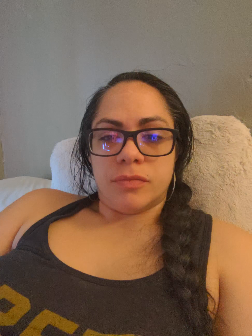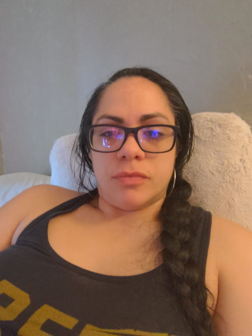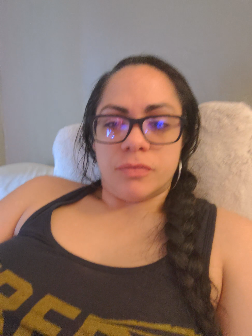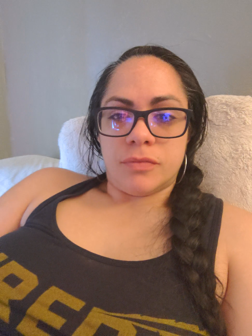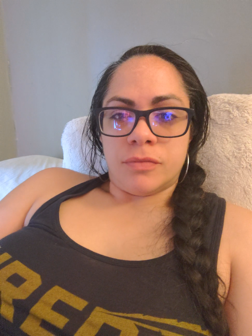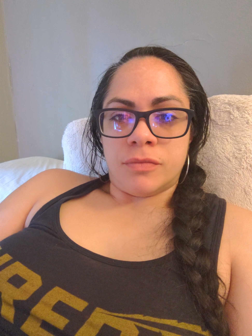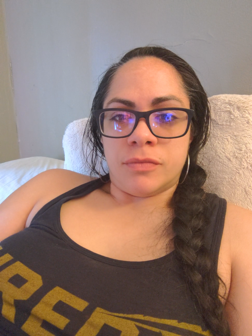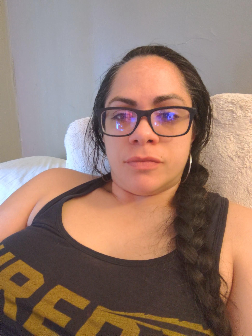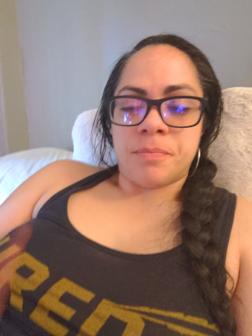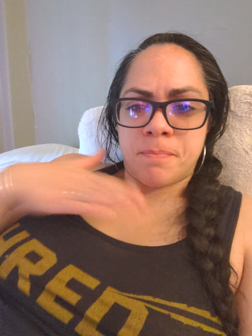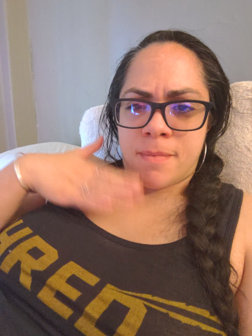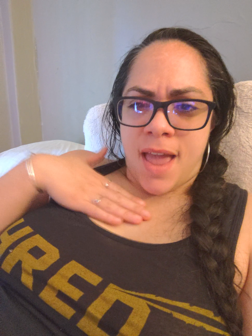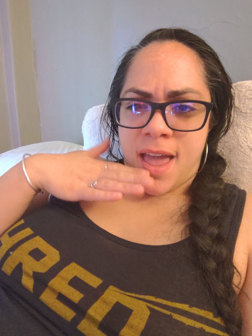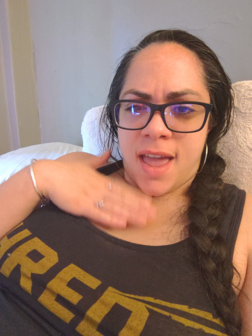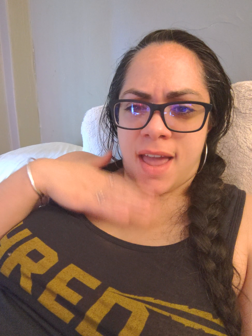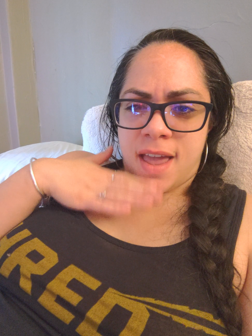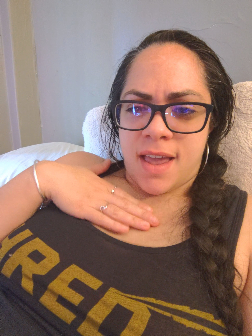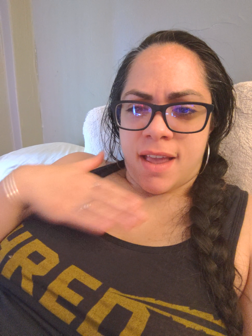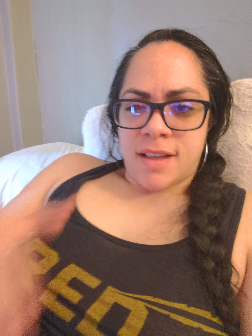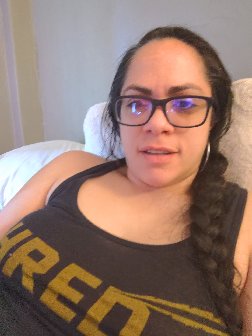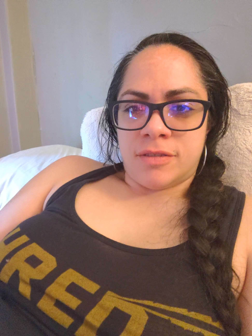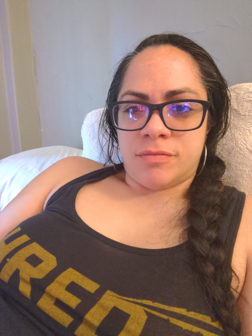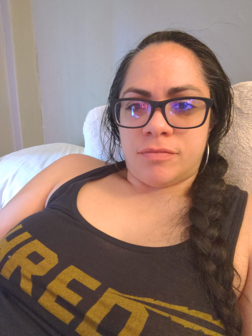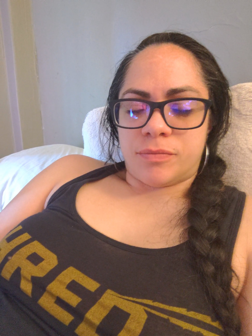my